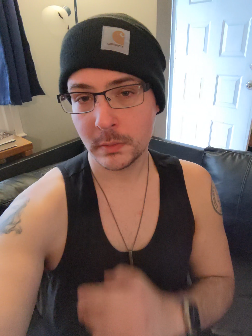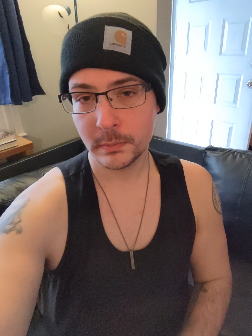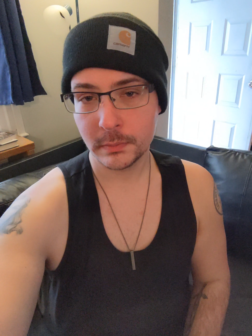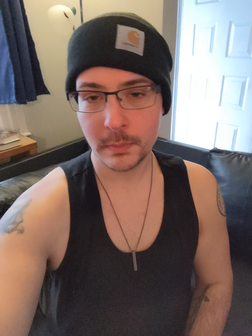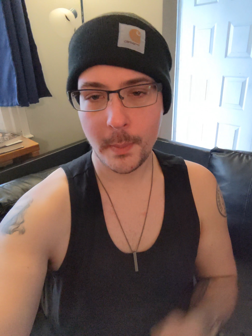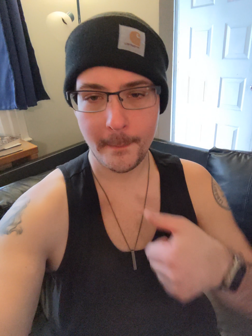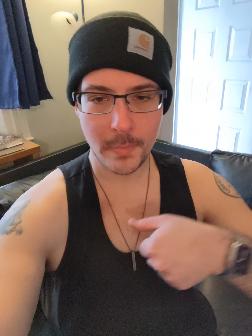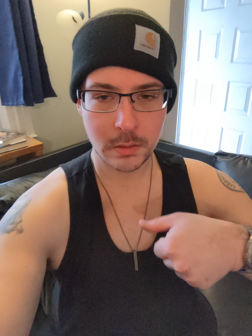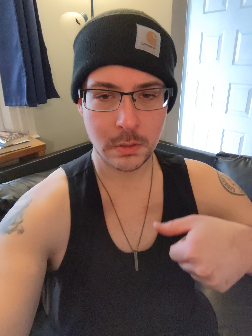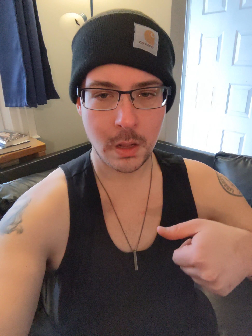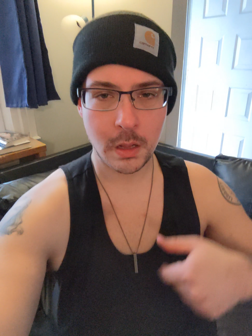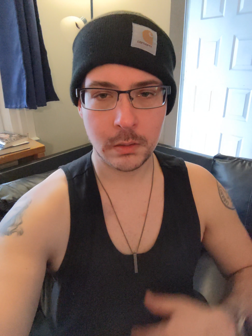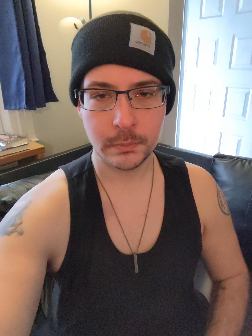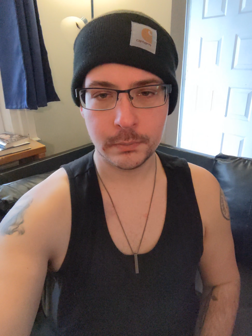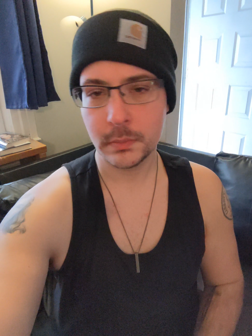puzzle